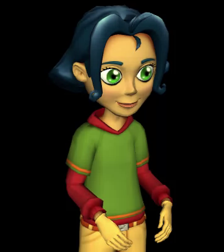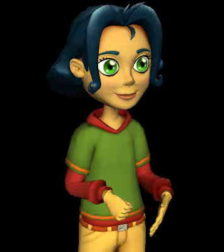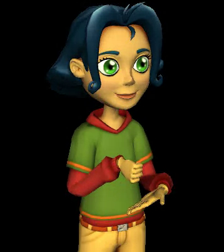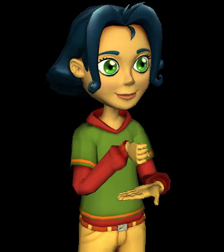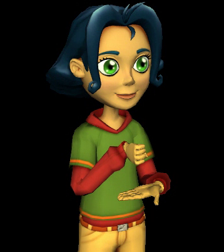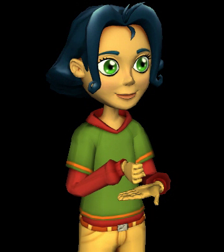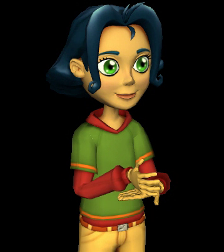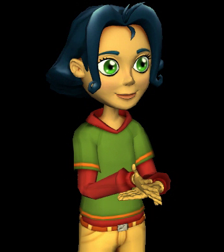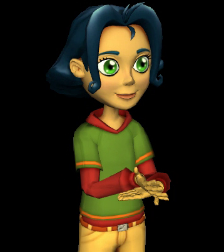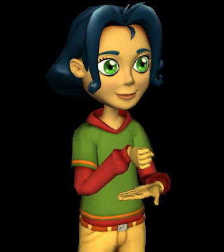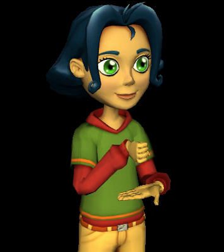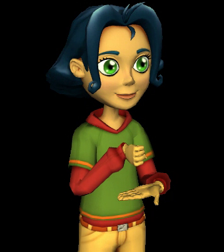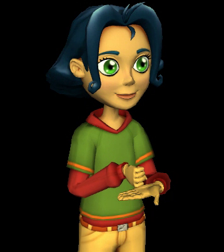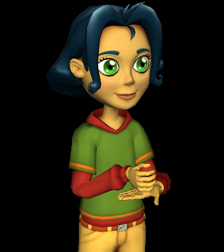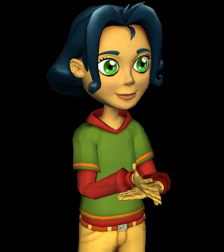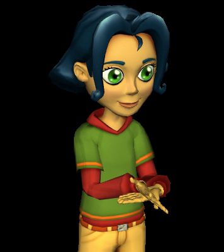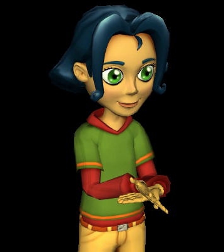معلومة